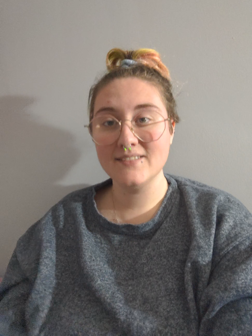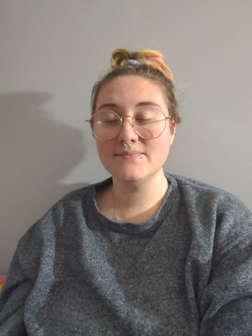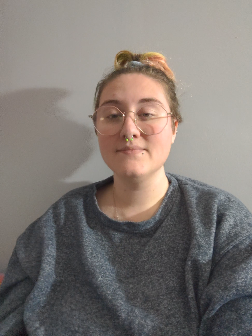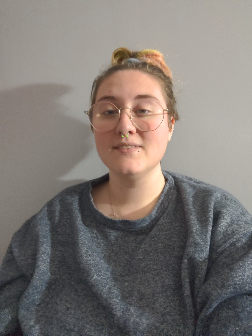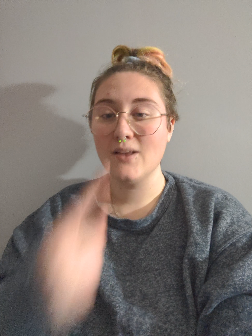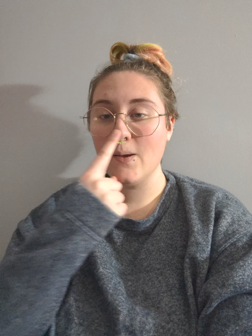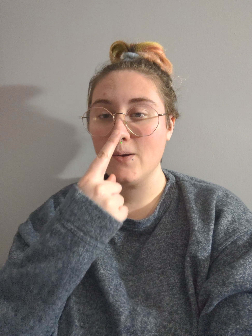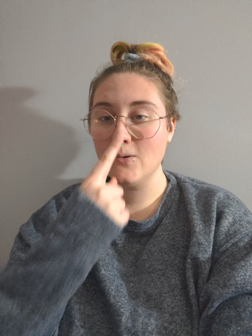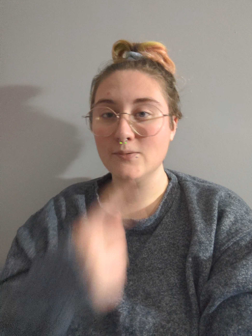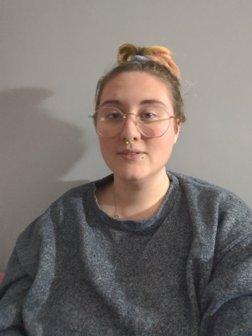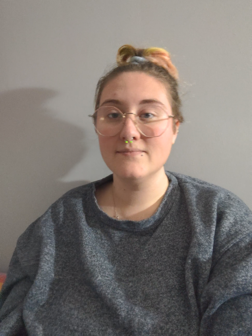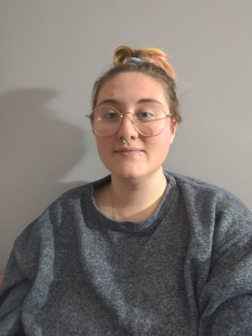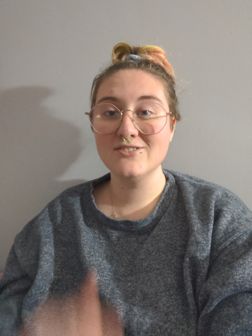nose